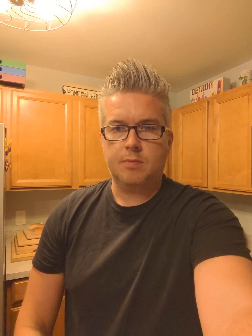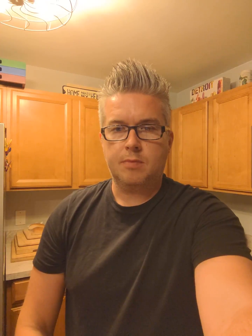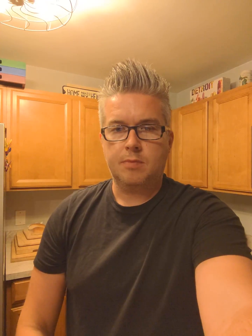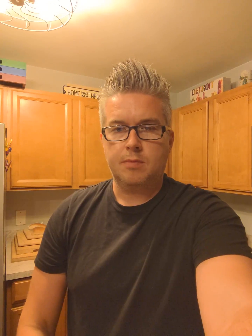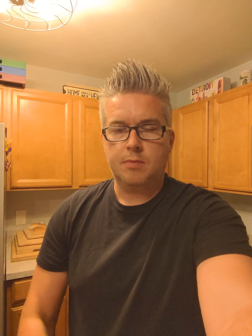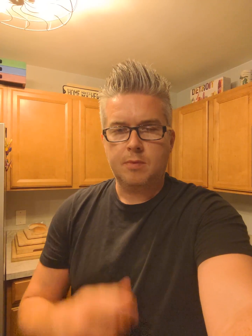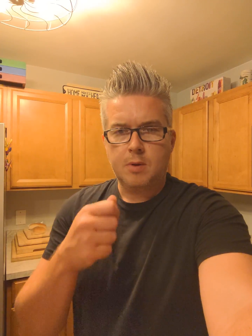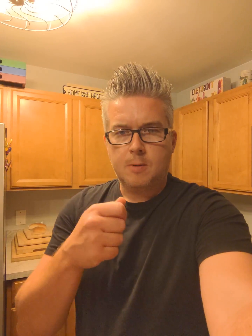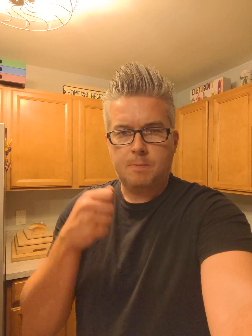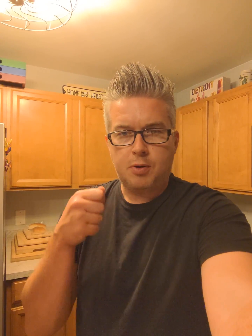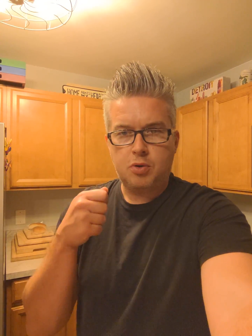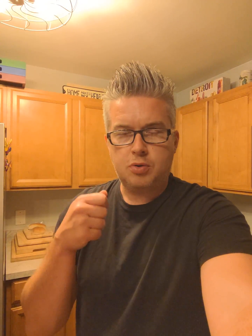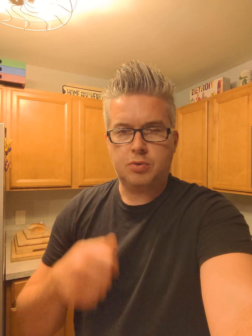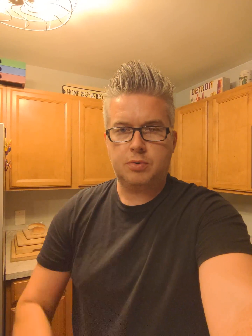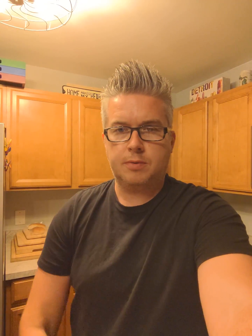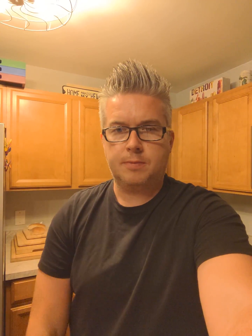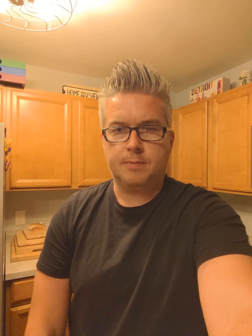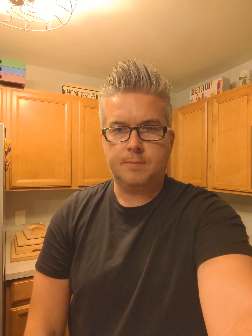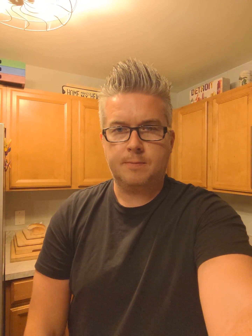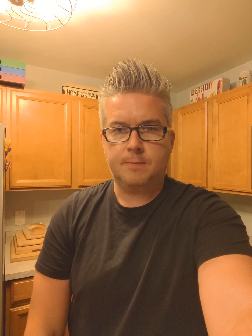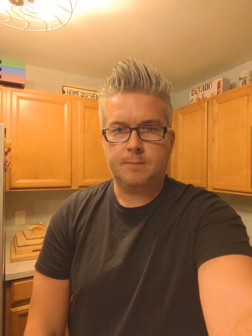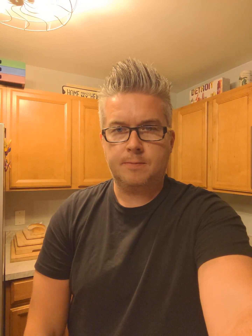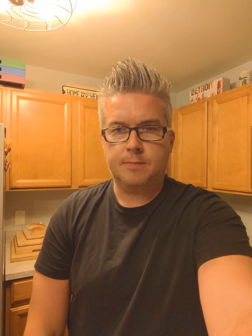pull